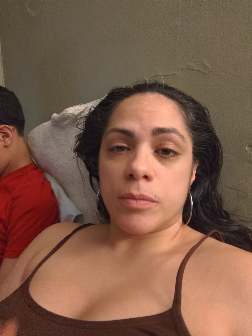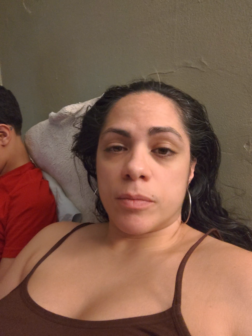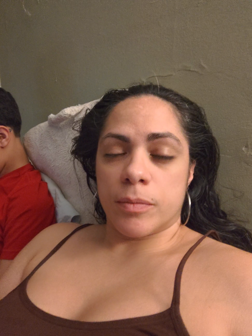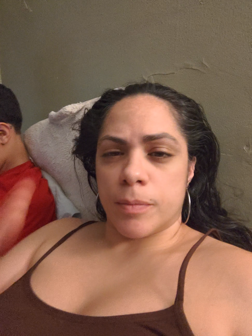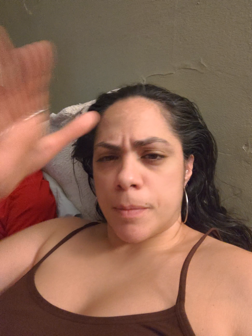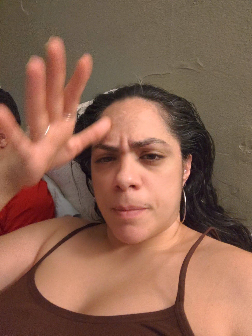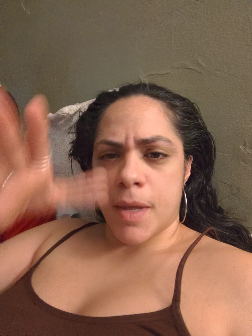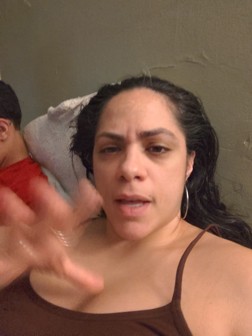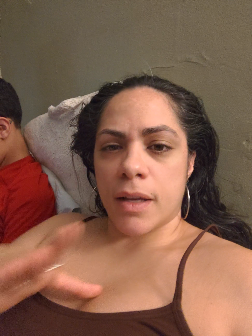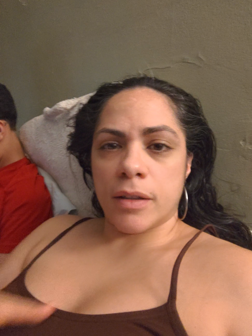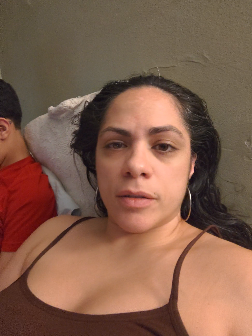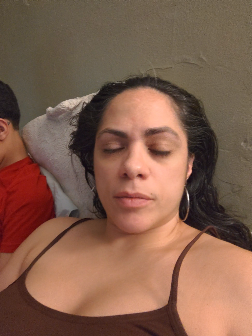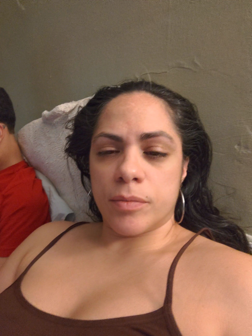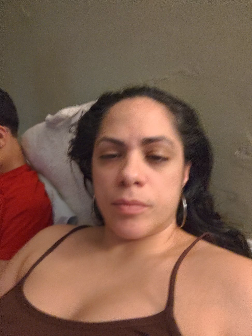man